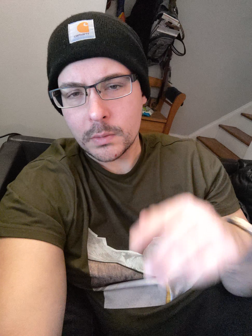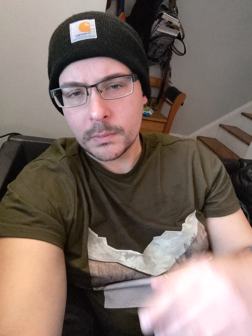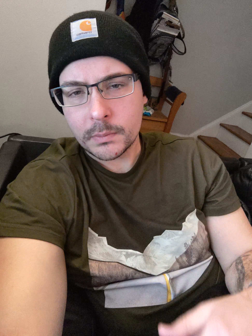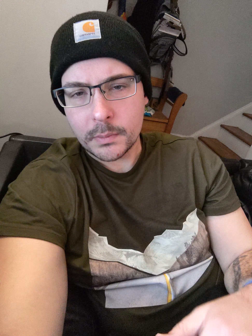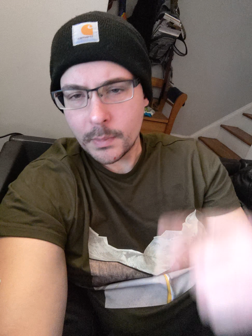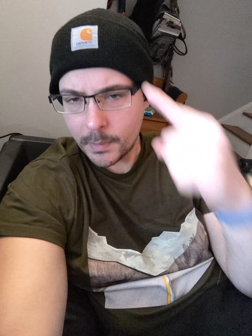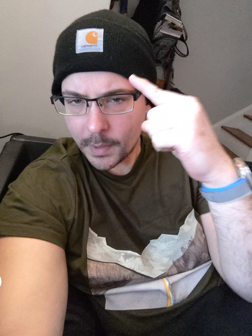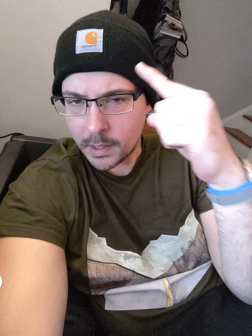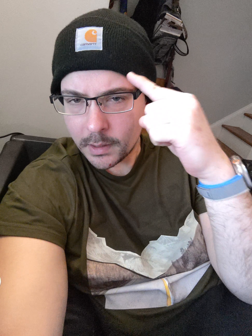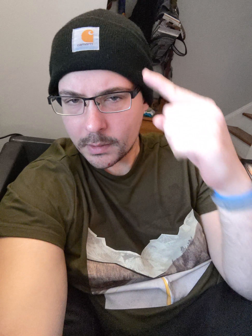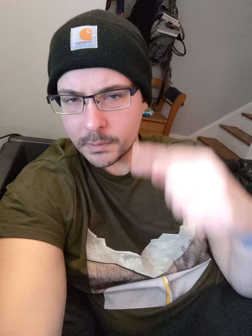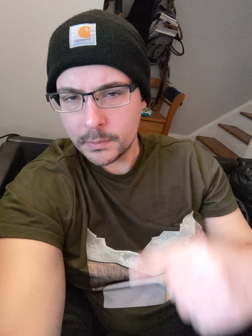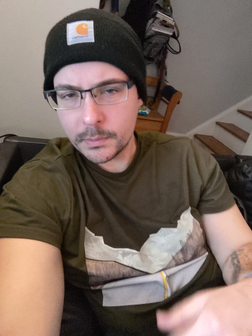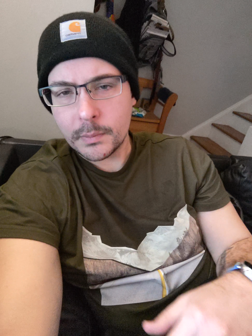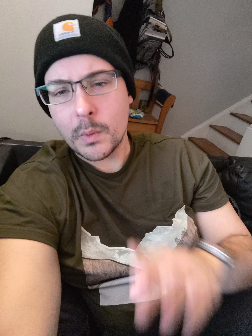penny